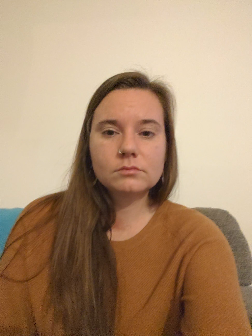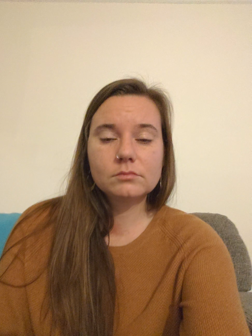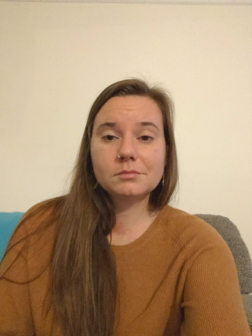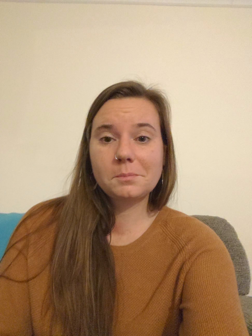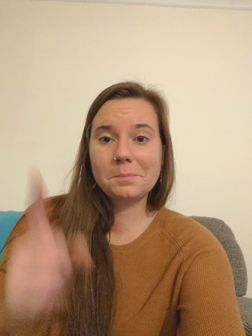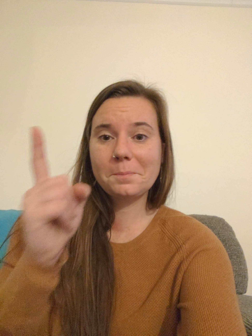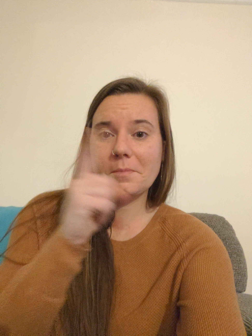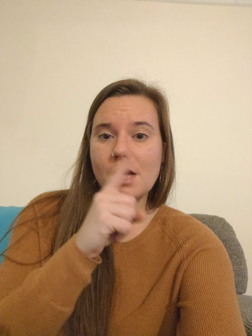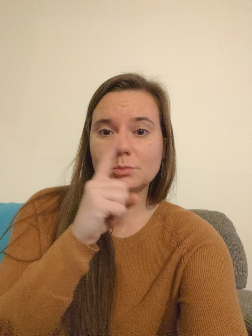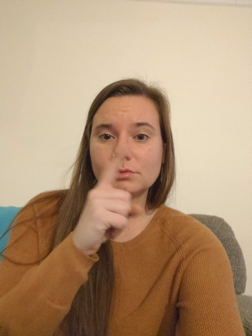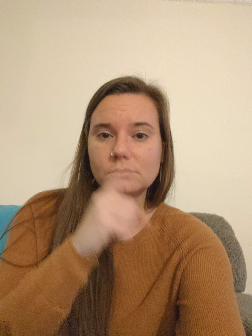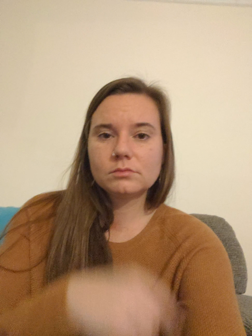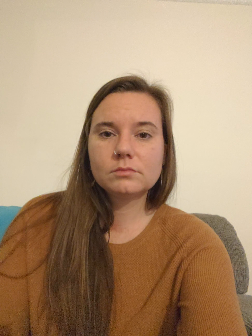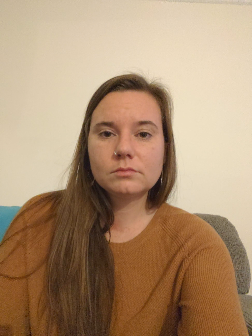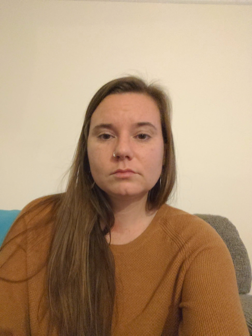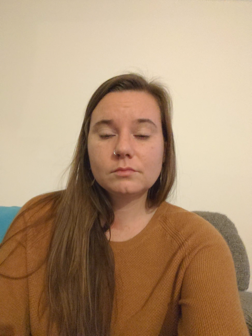mouse